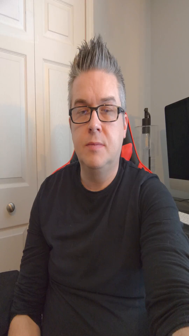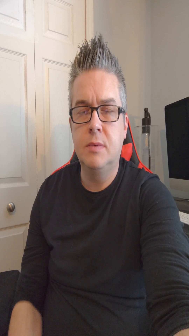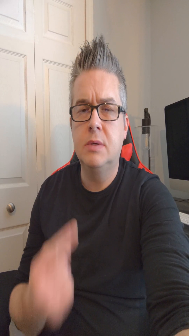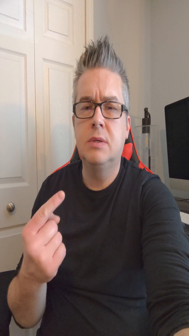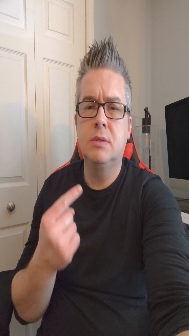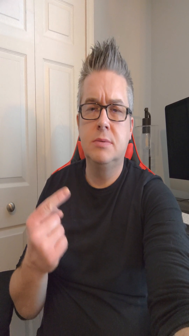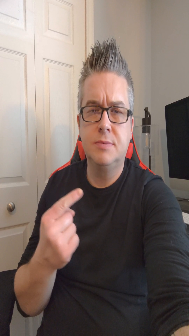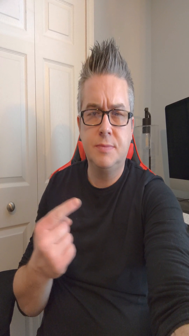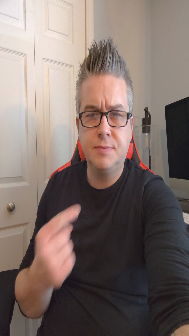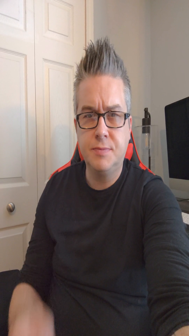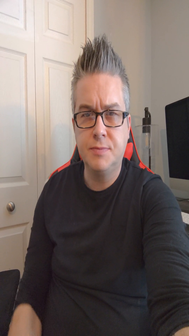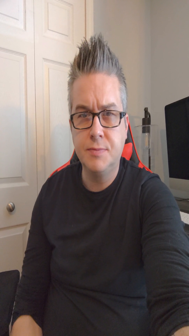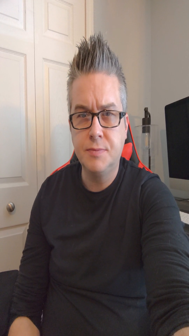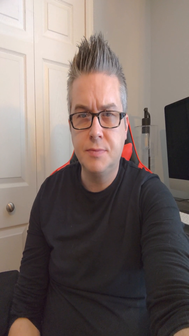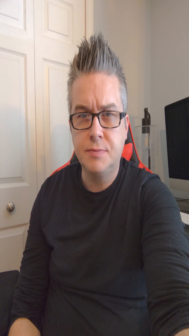owie